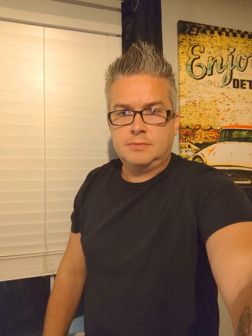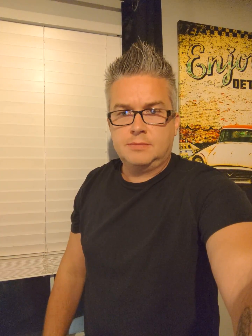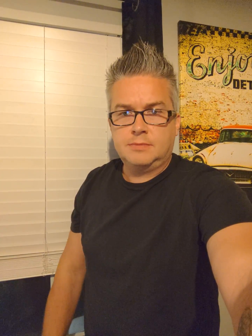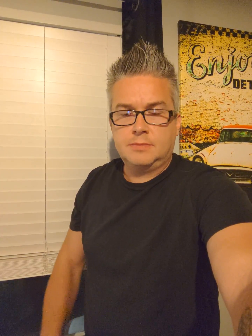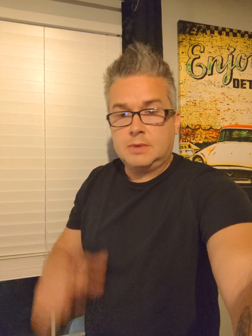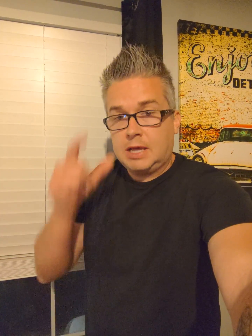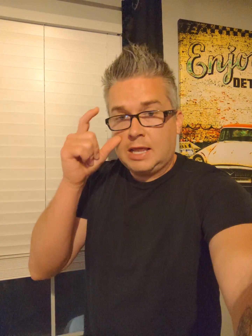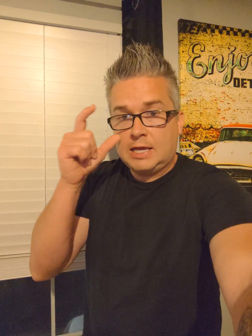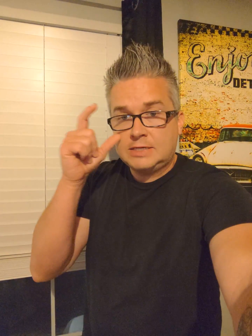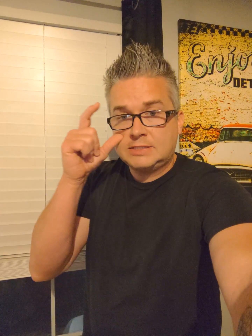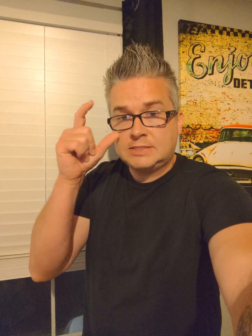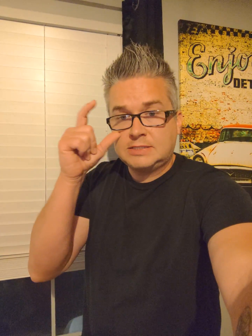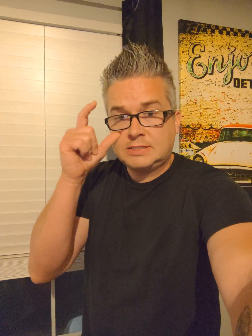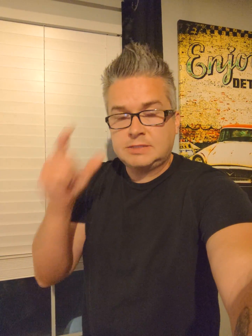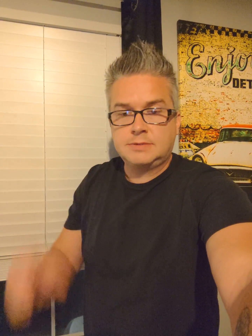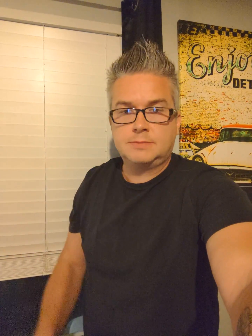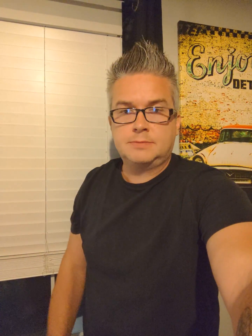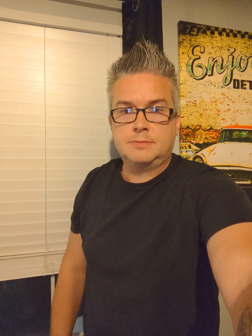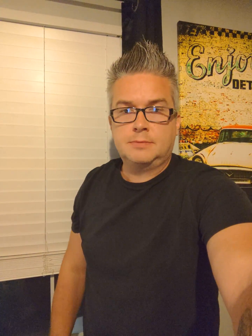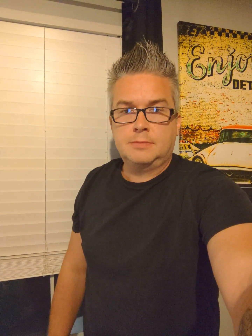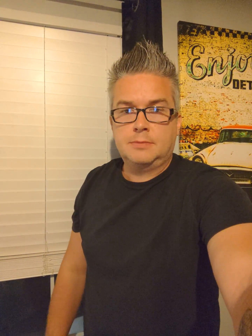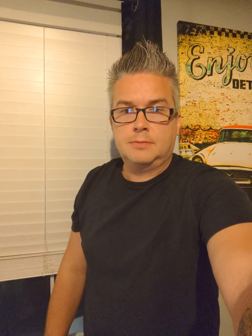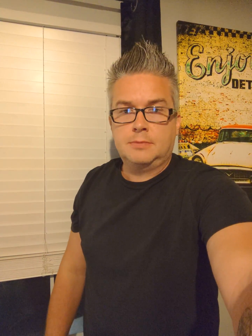glasses